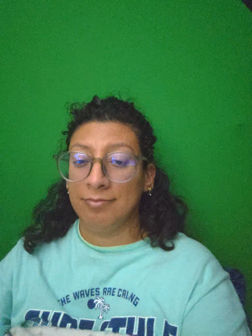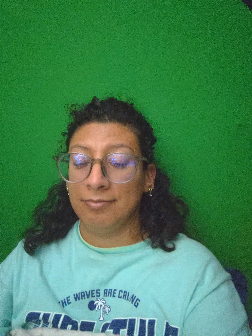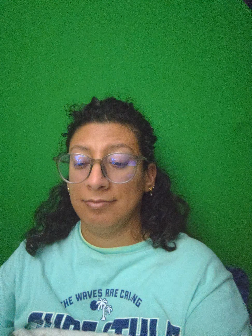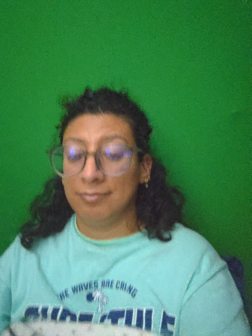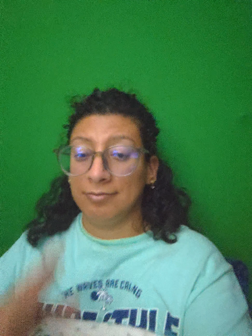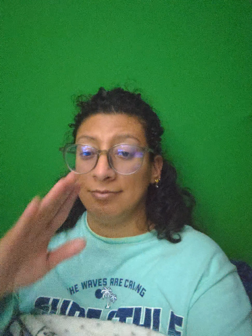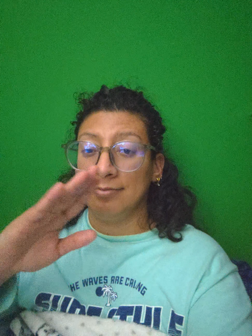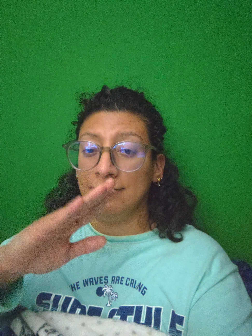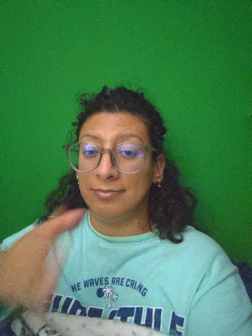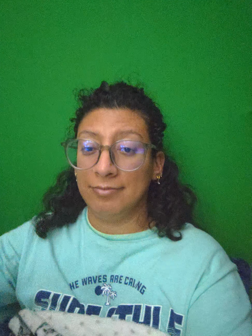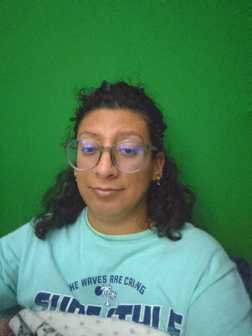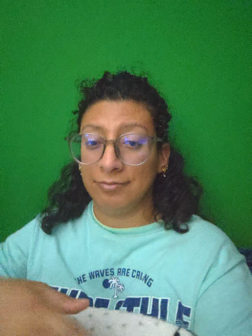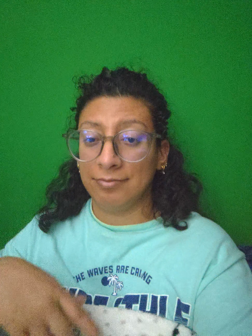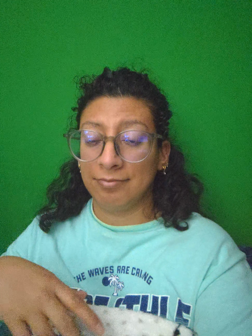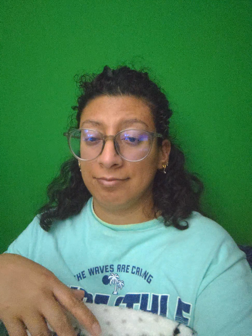after